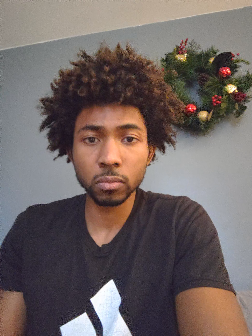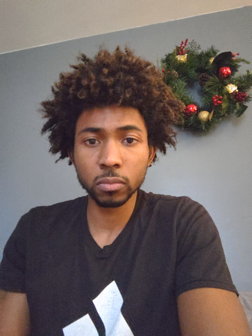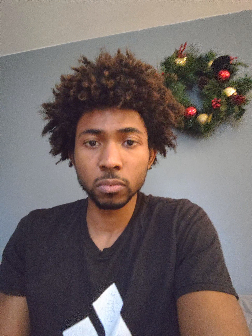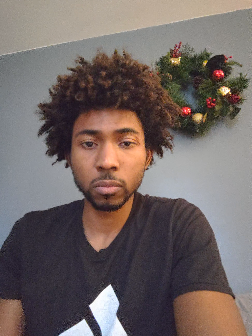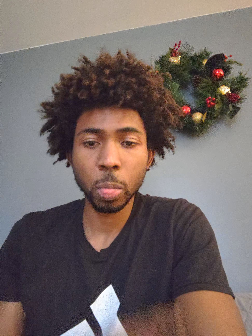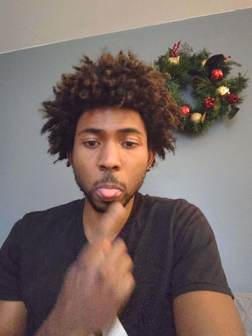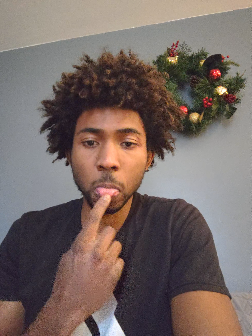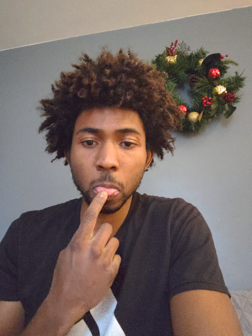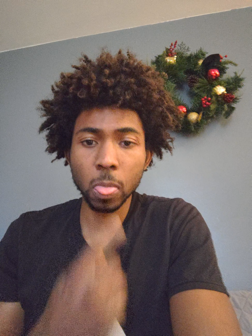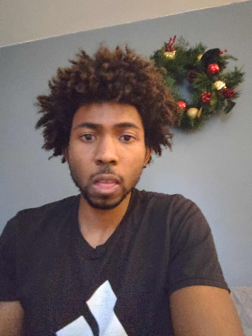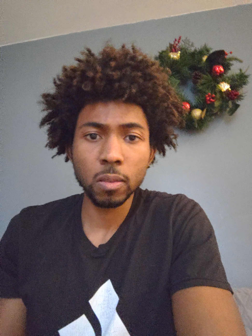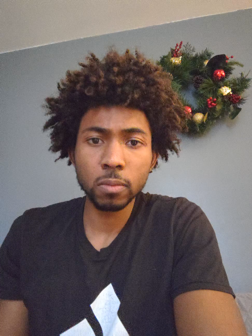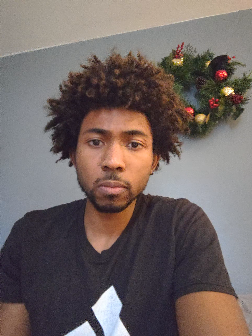tongue